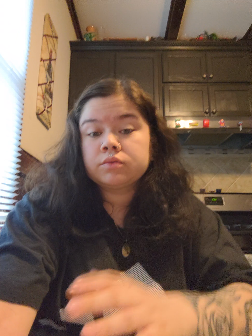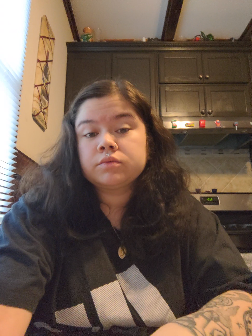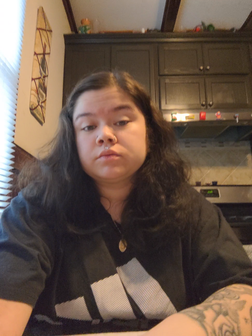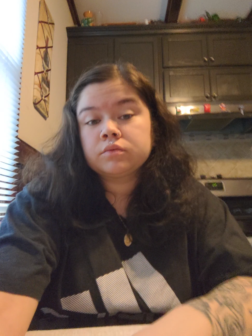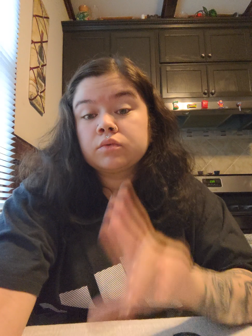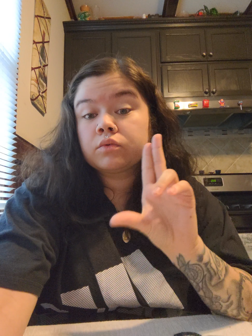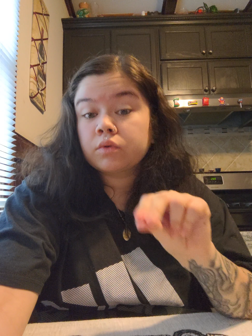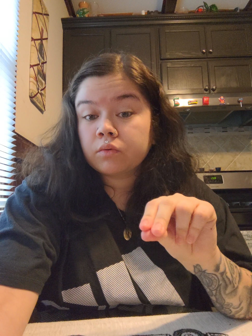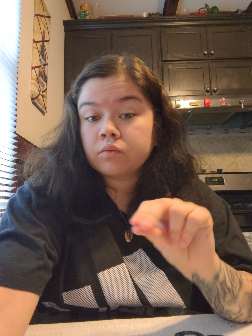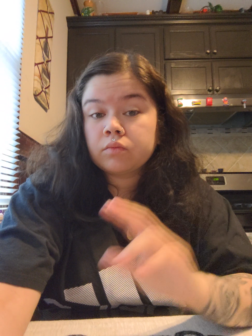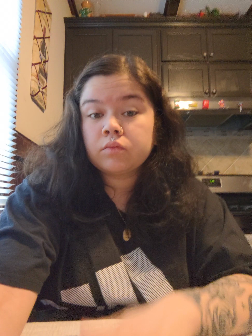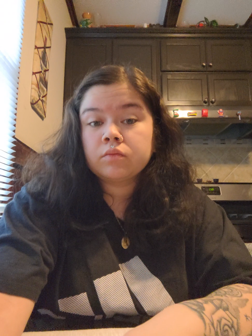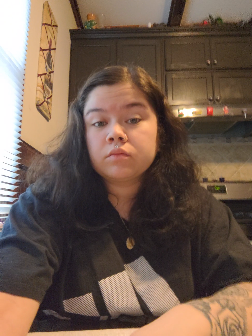no